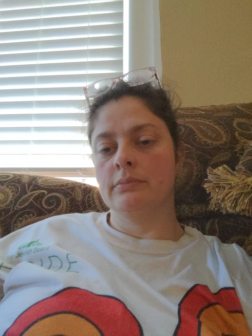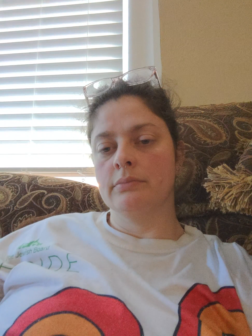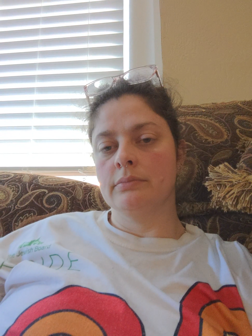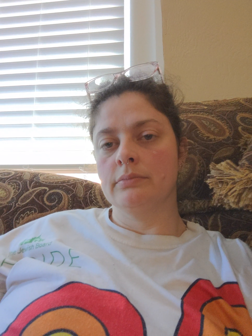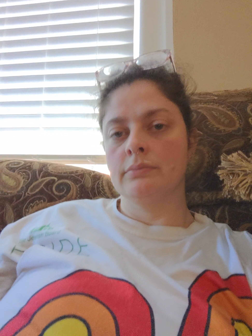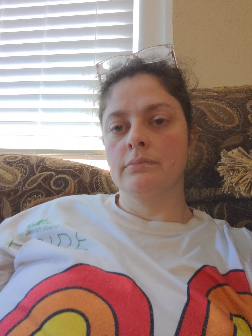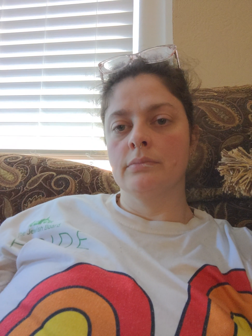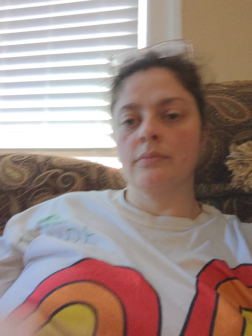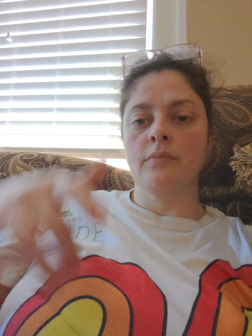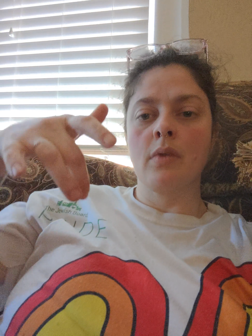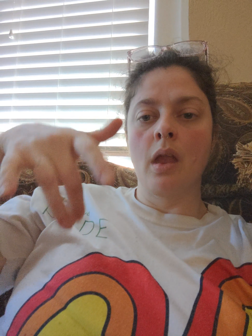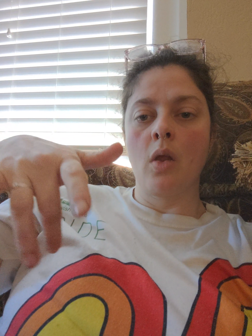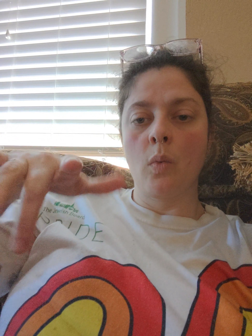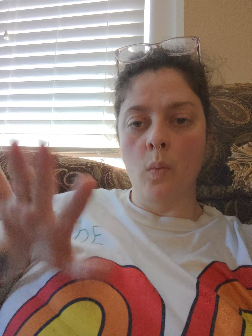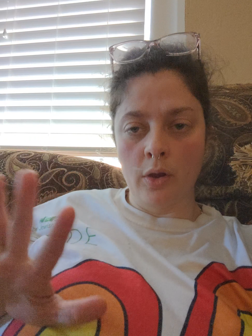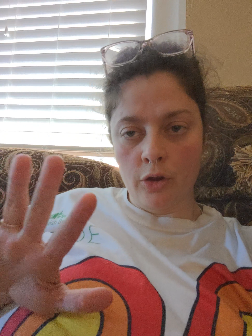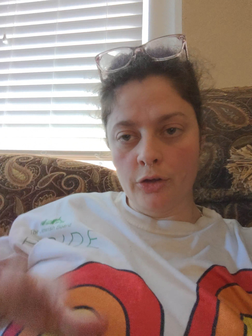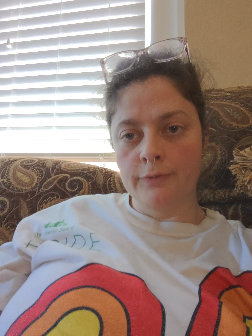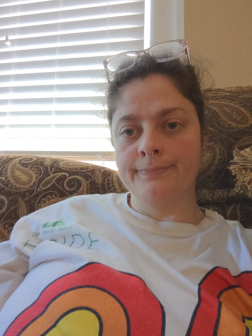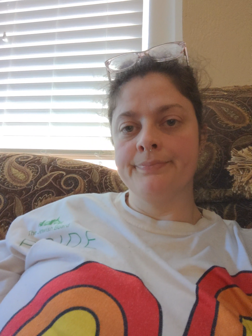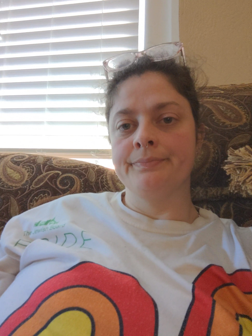underwear